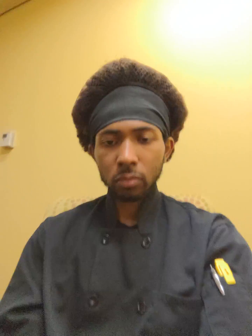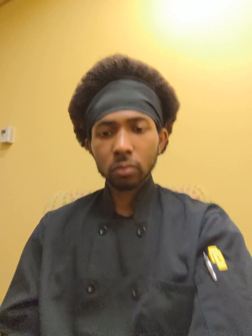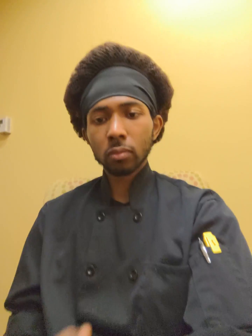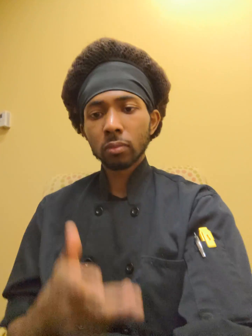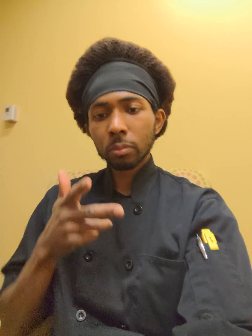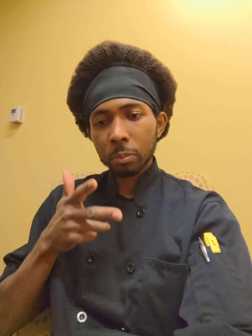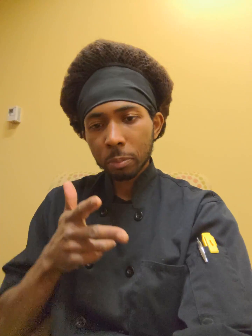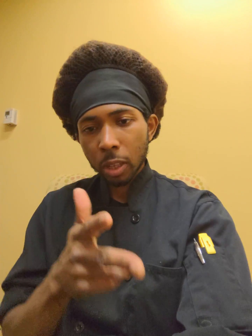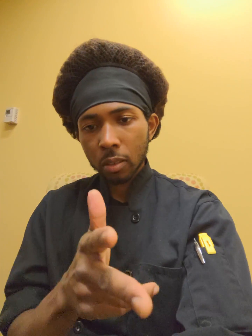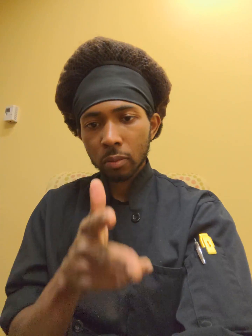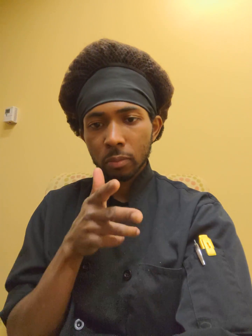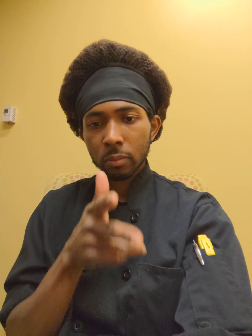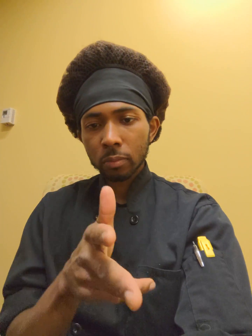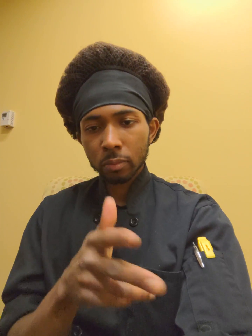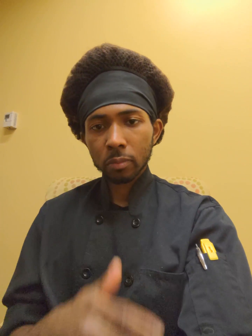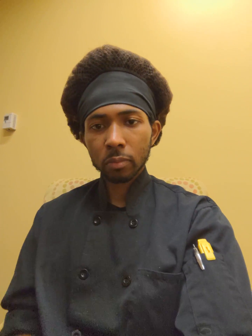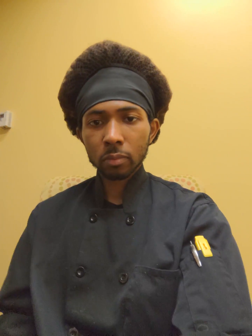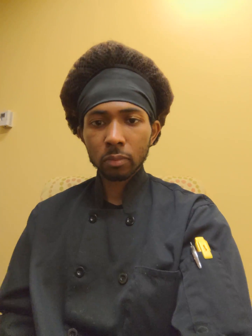garage